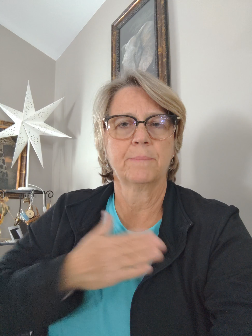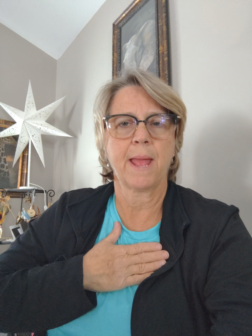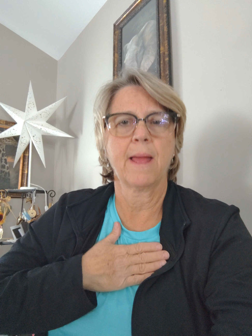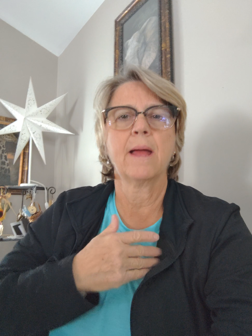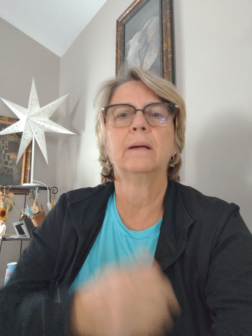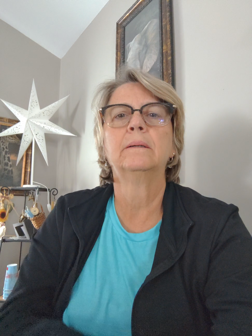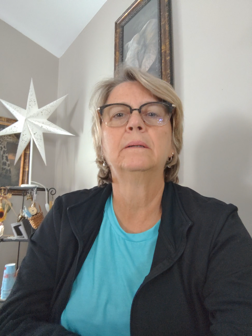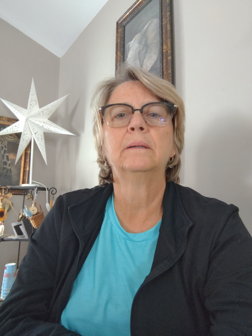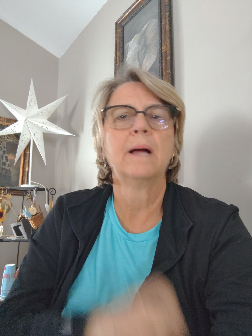my